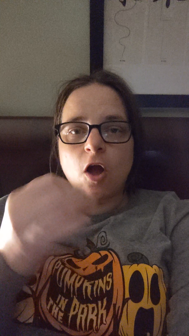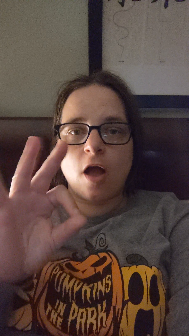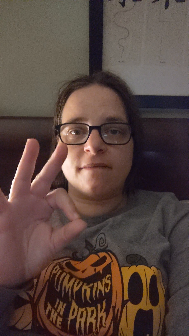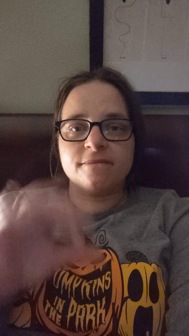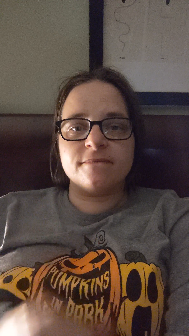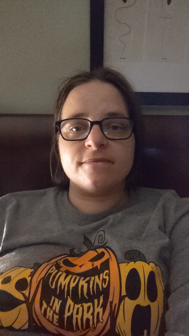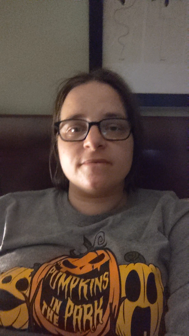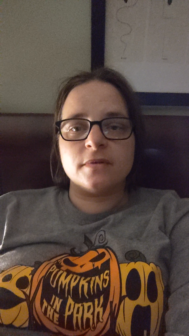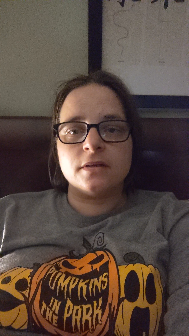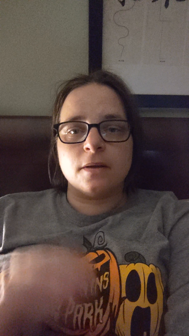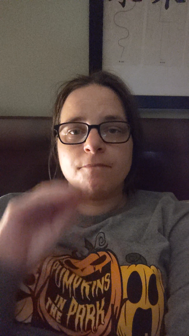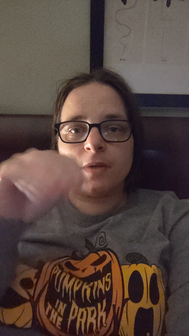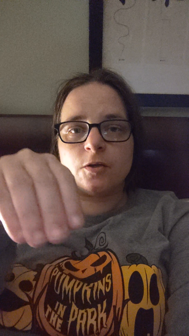put